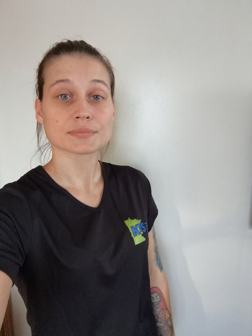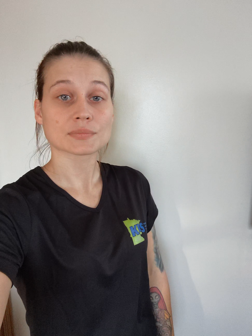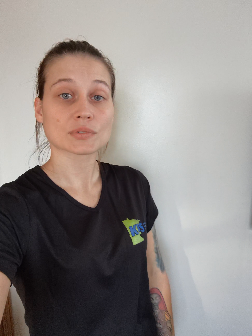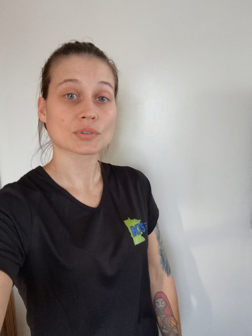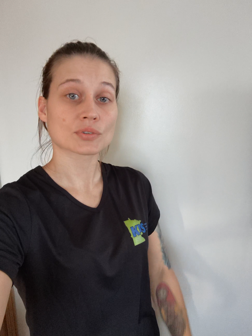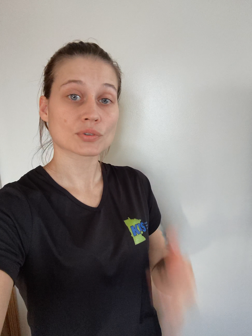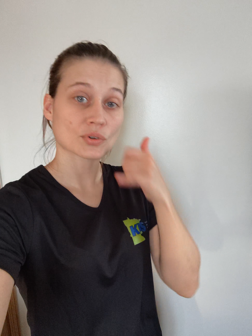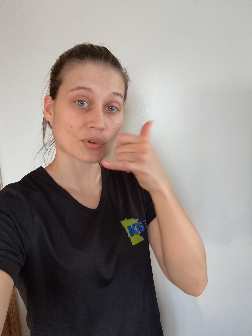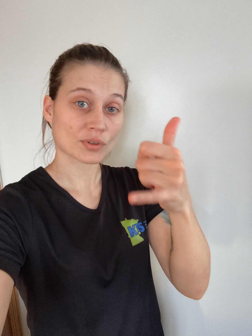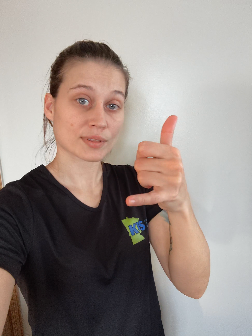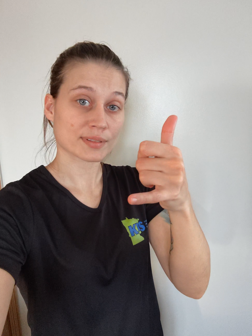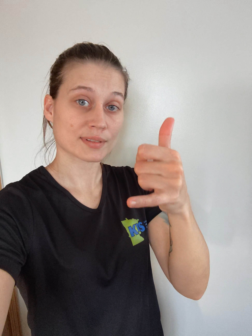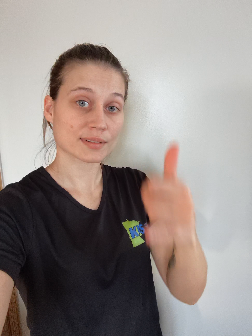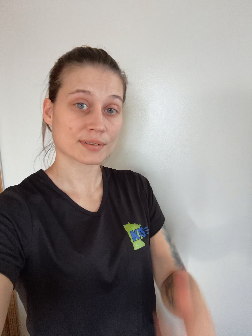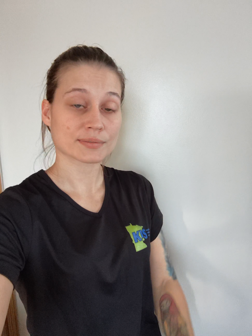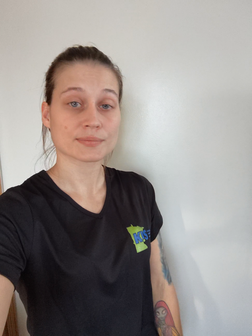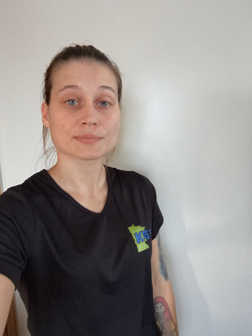call on the phone